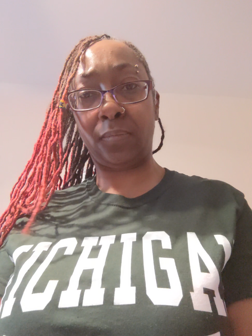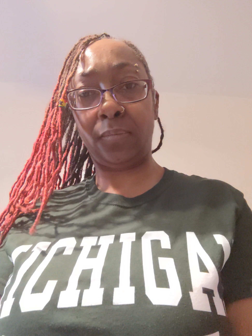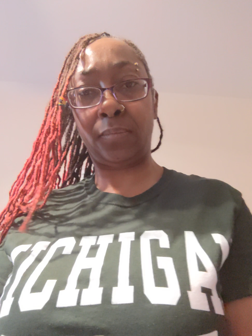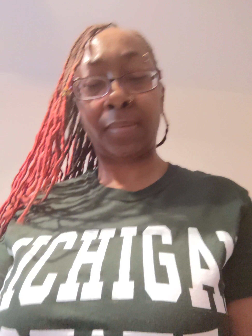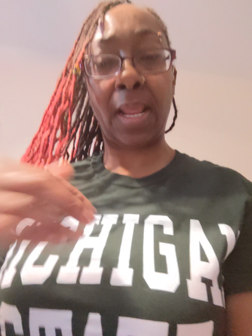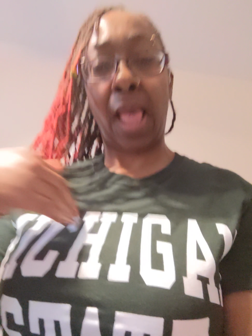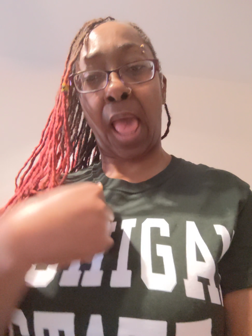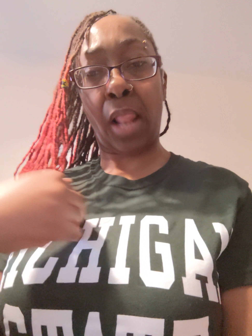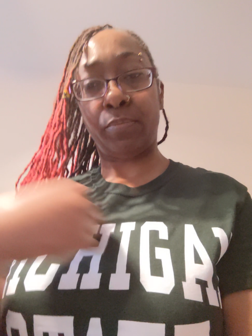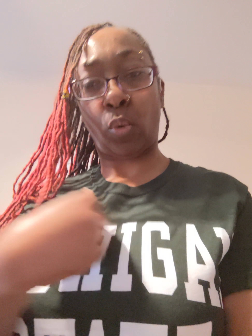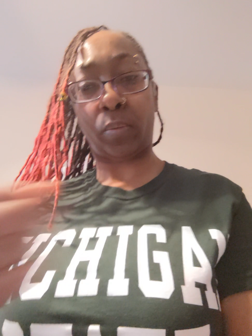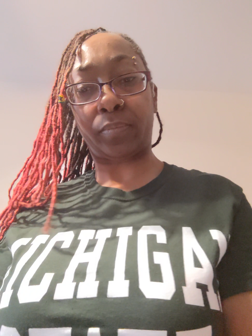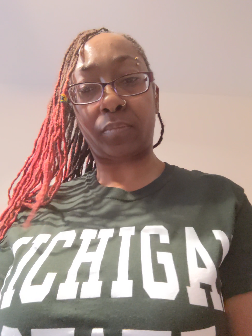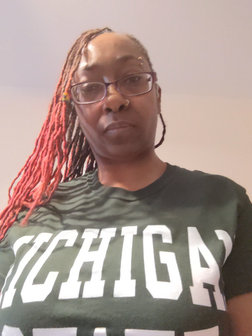animal